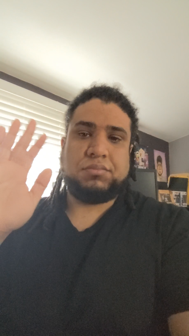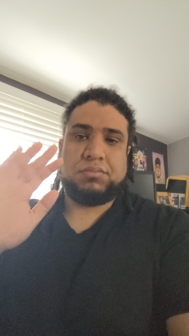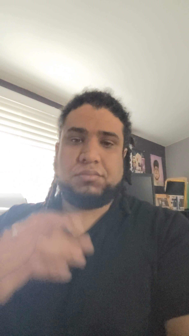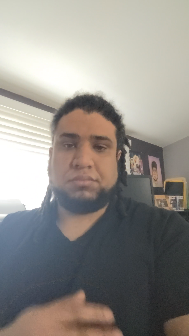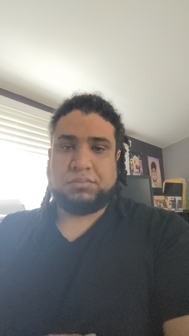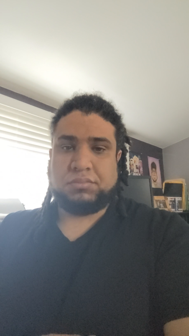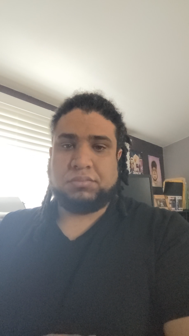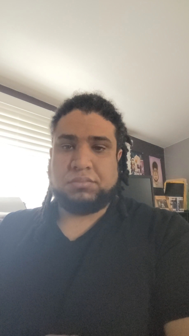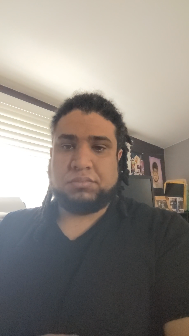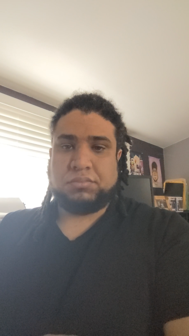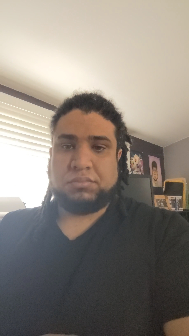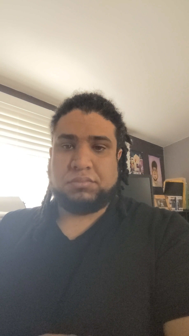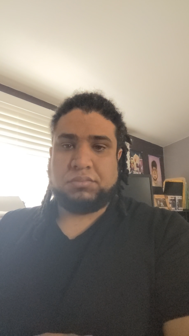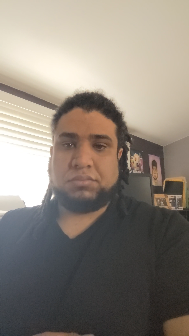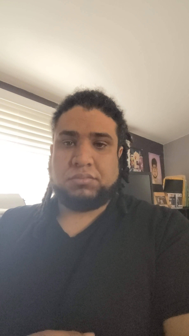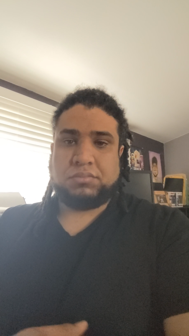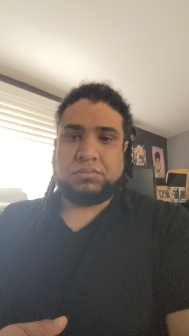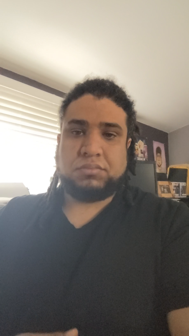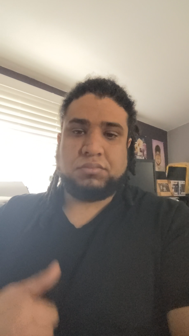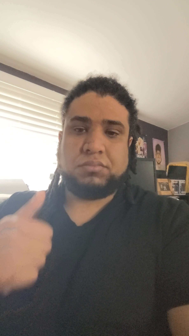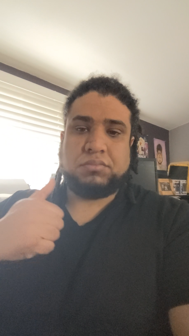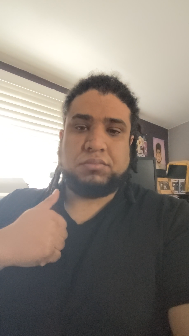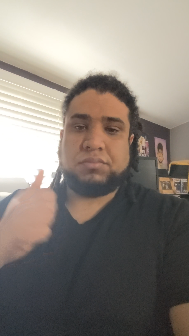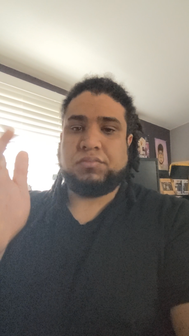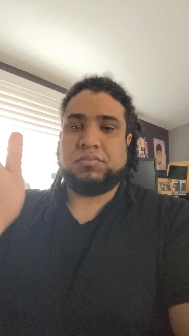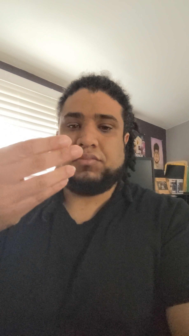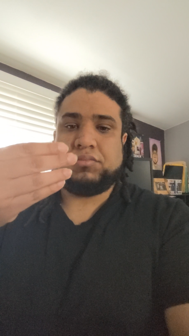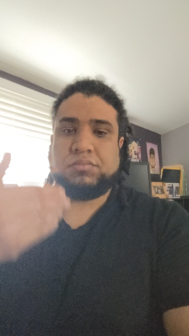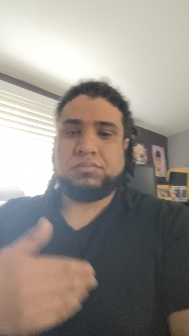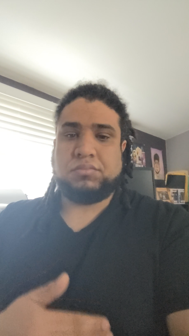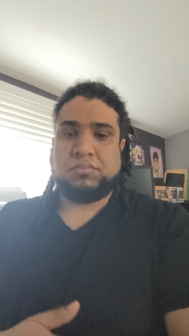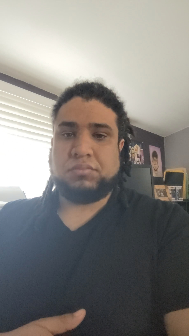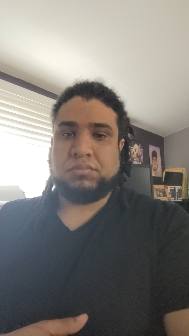living room